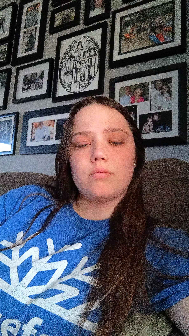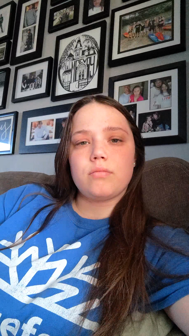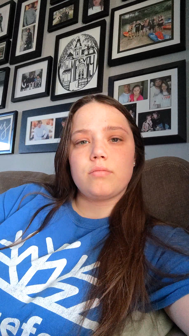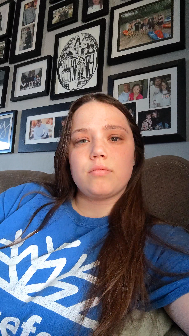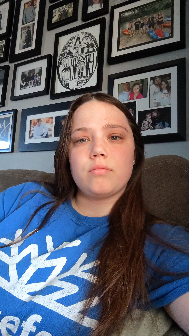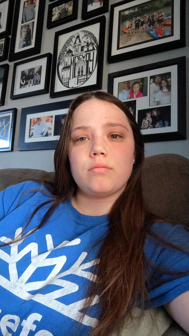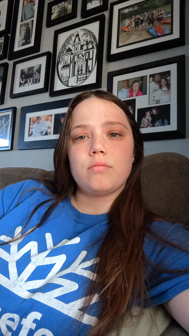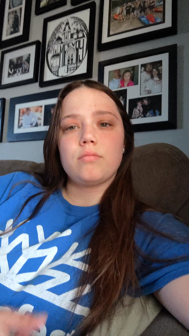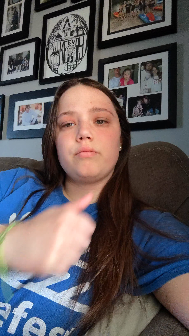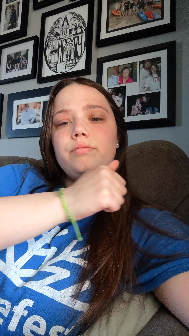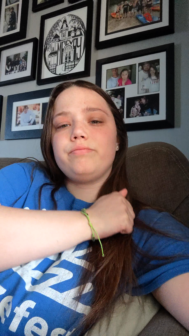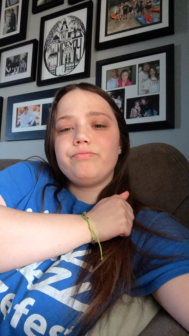hug